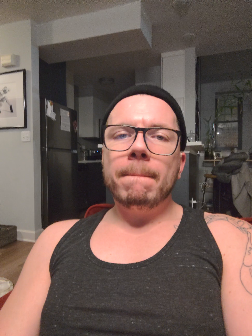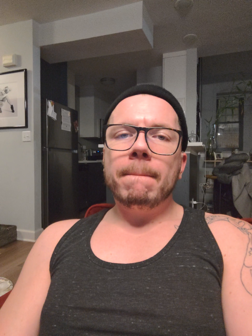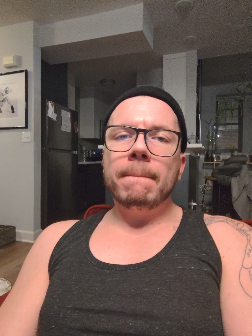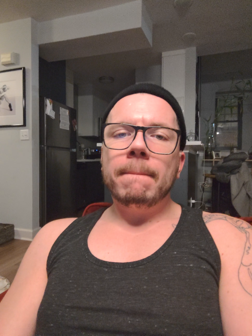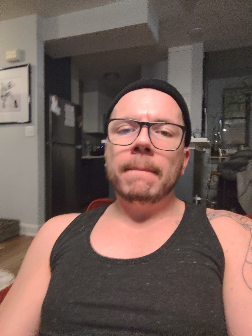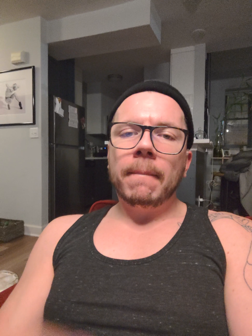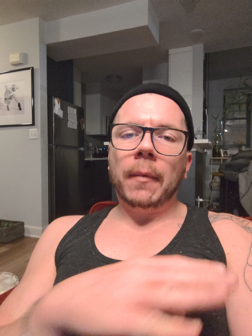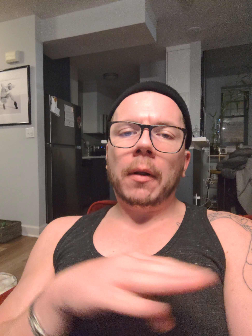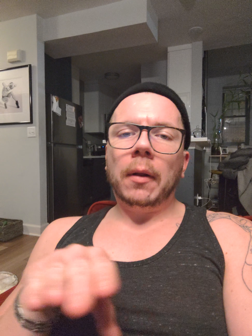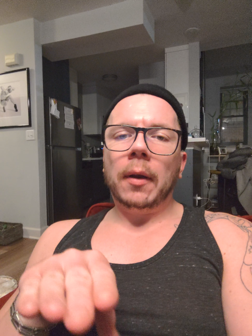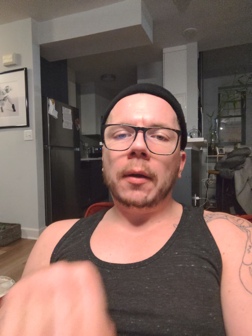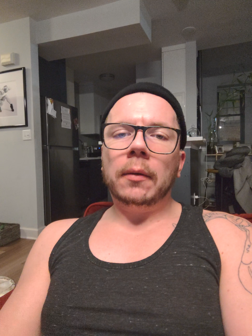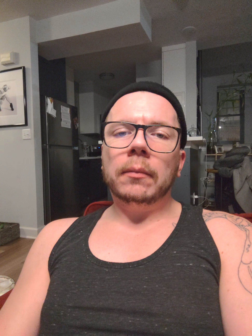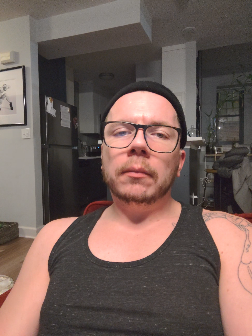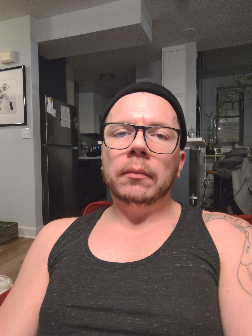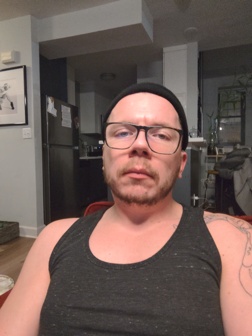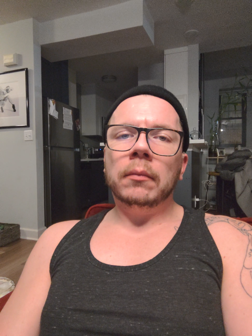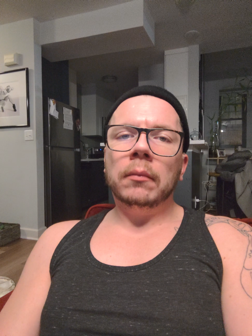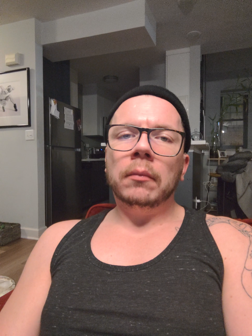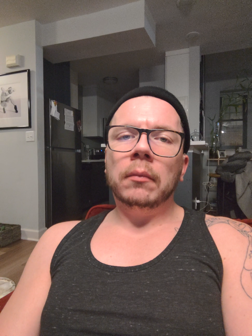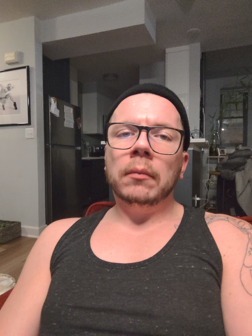clean